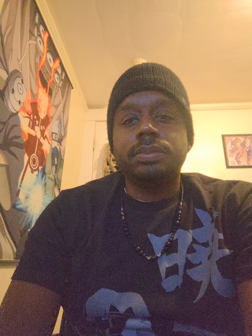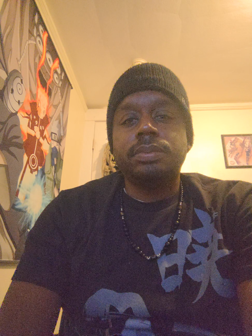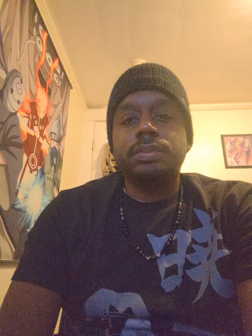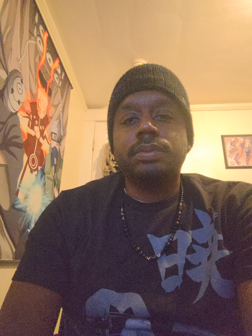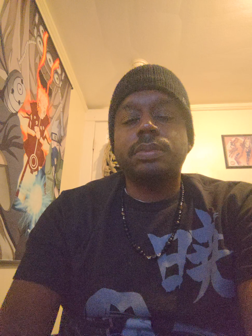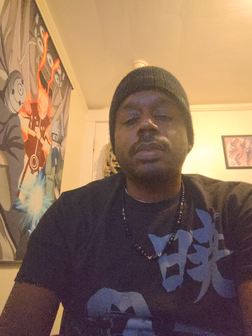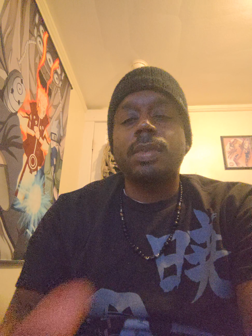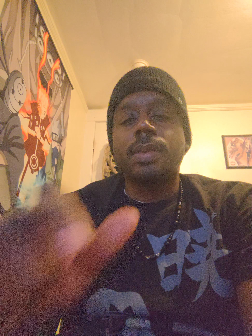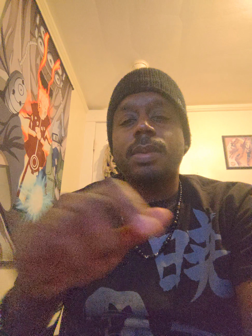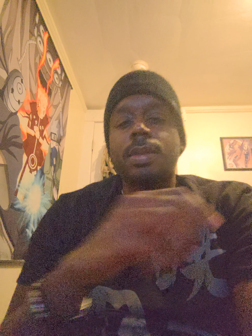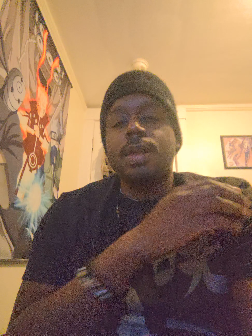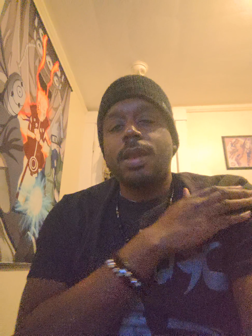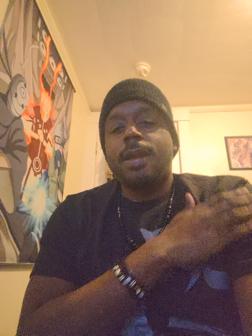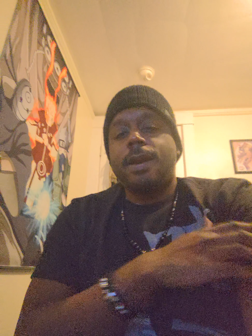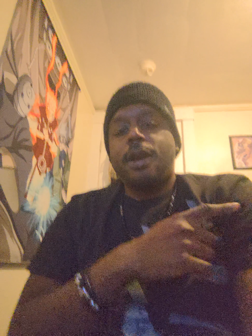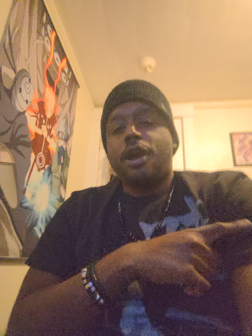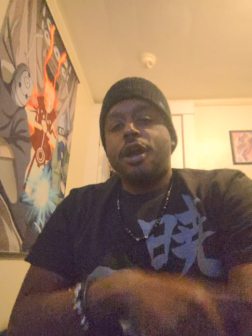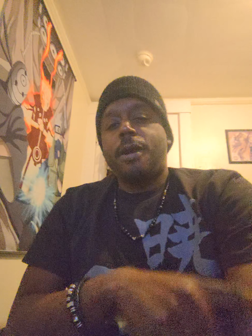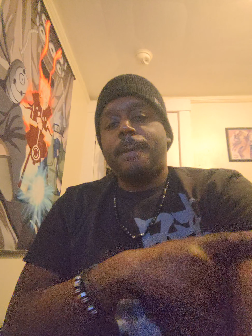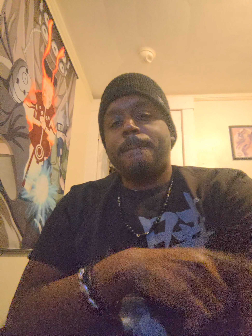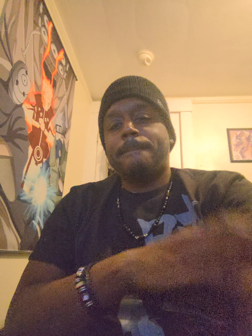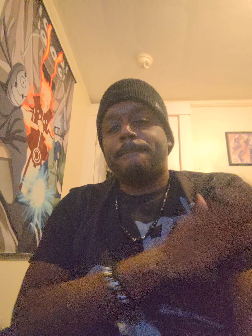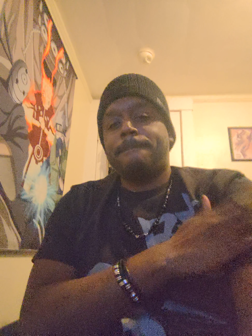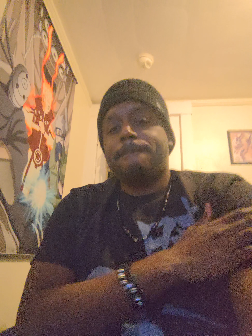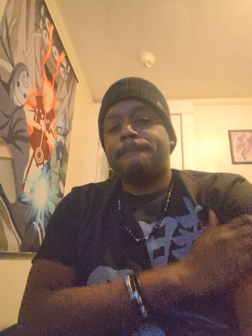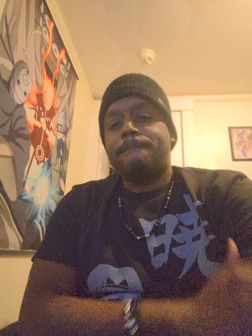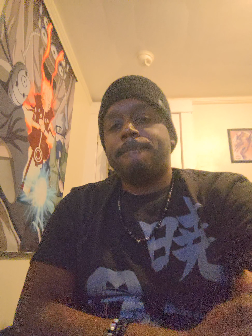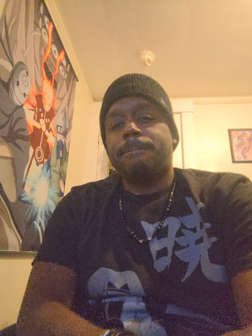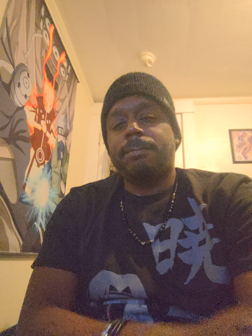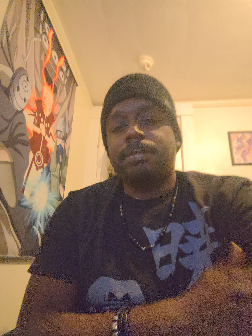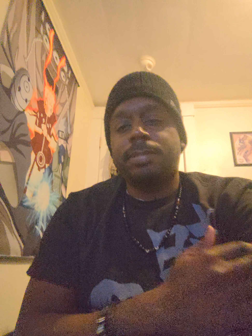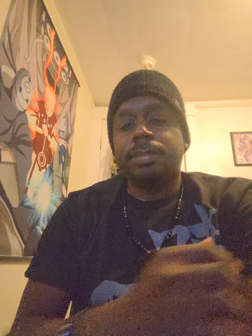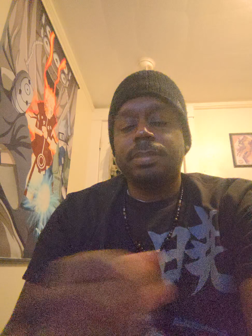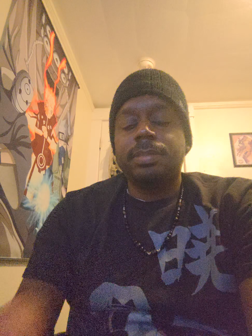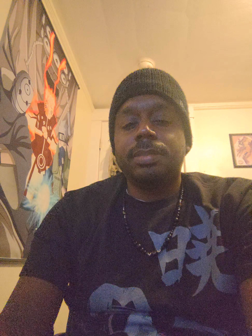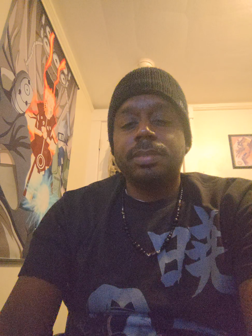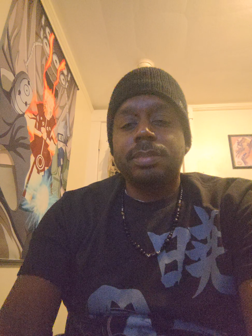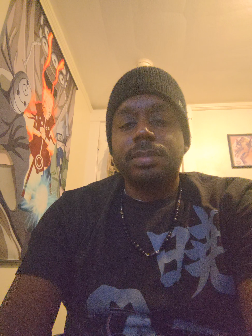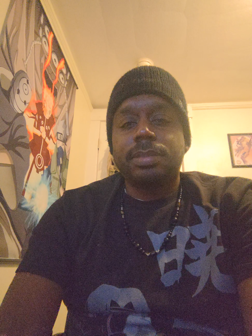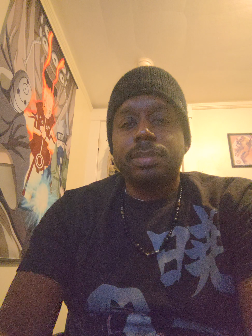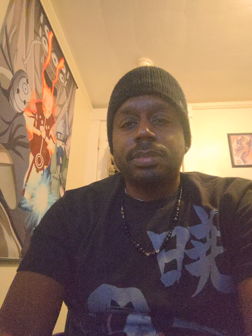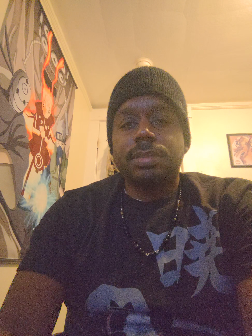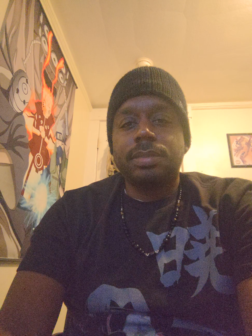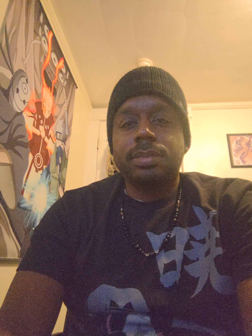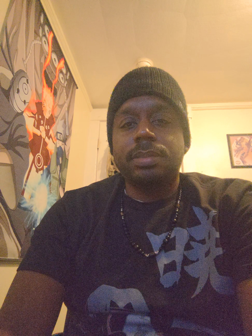arm